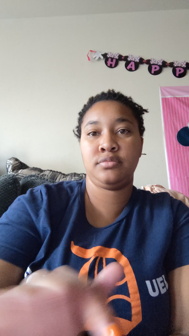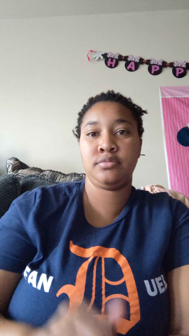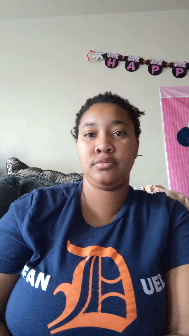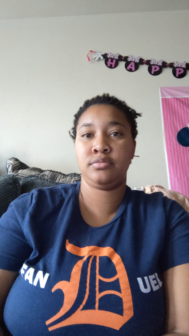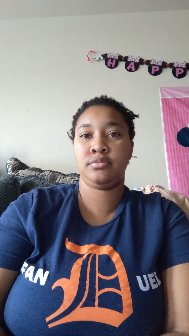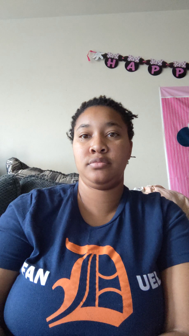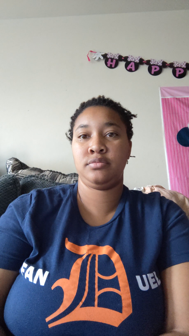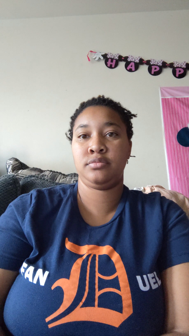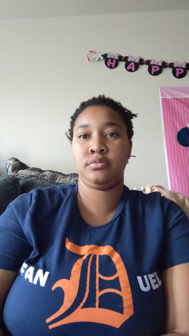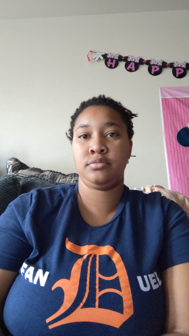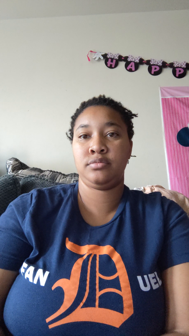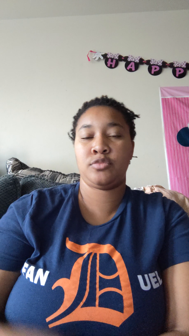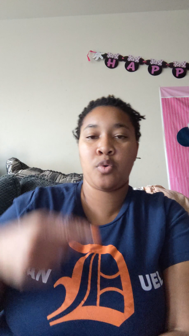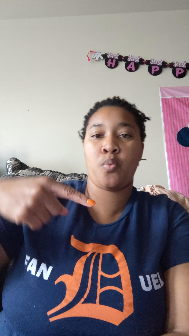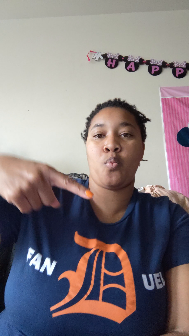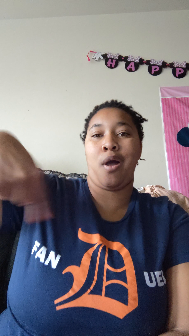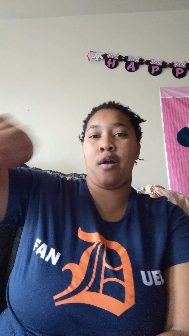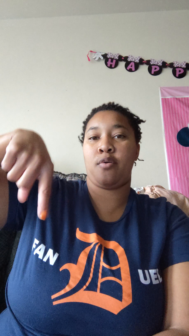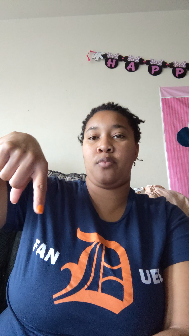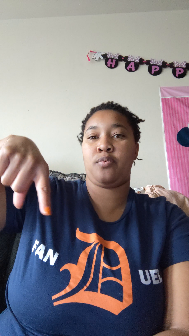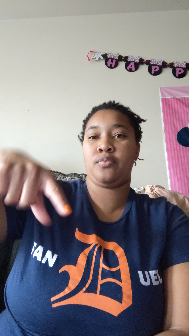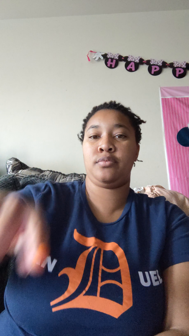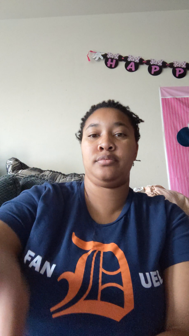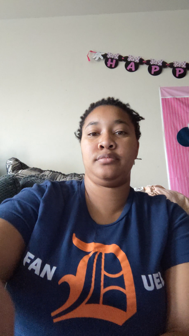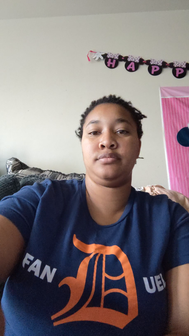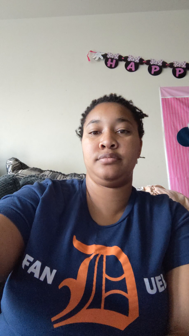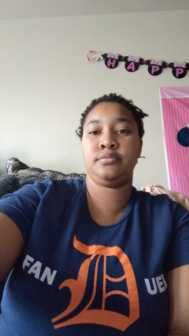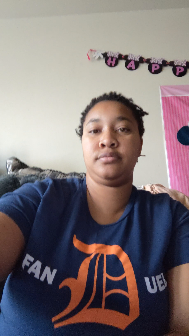around